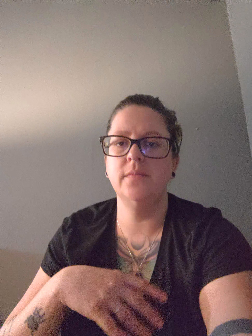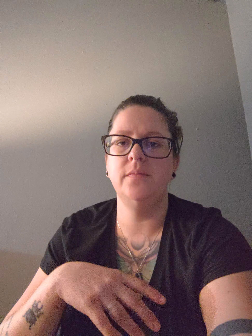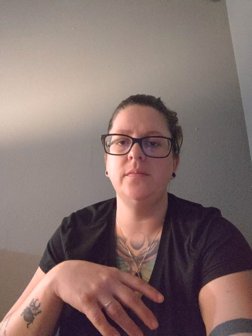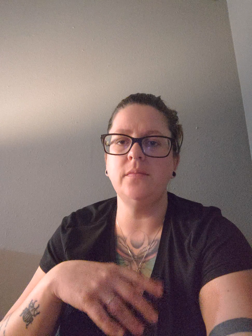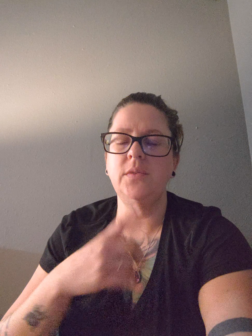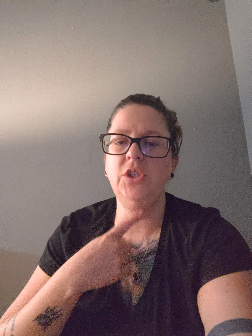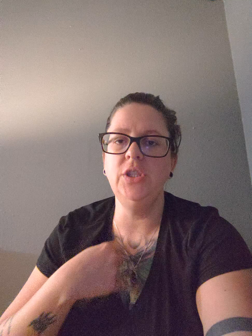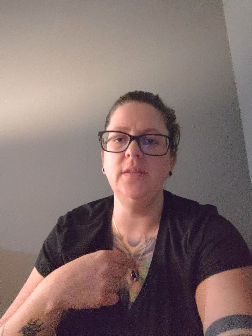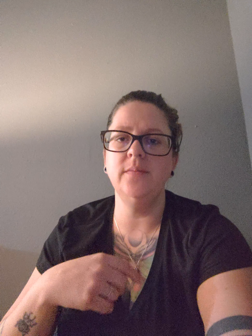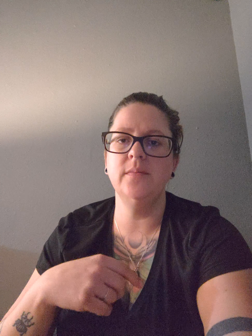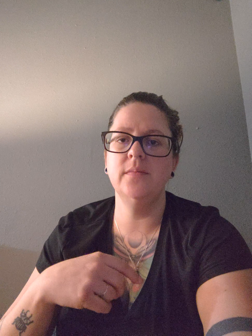thirsty